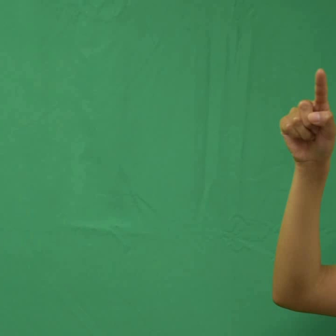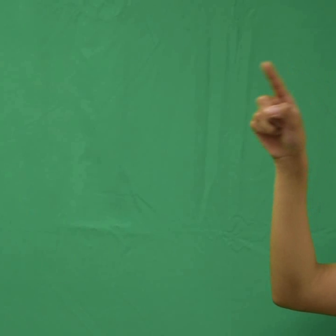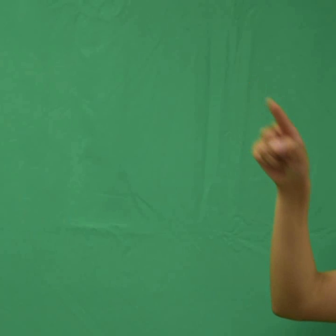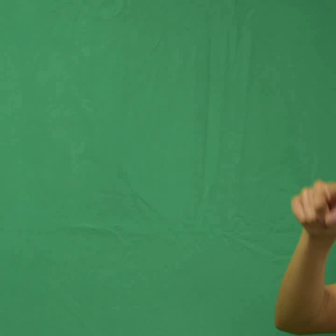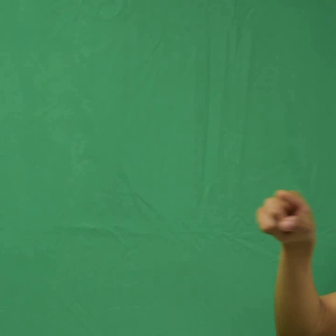Z